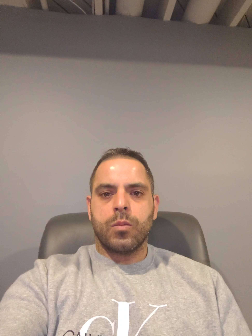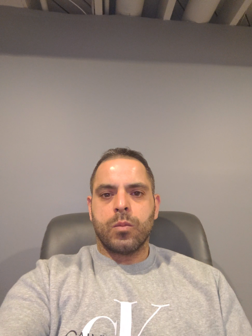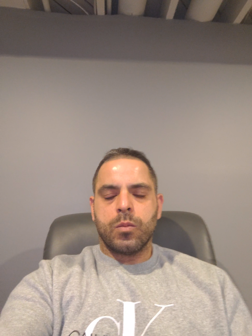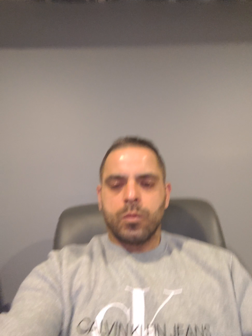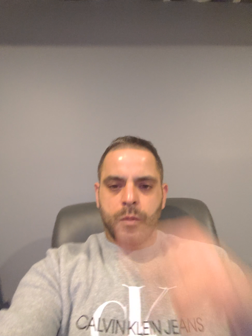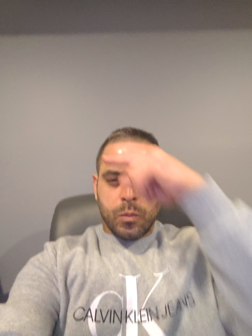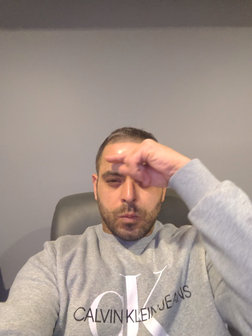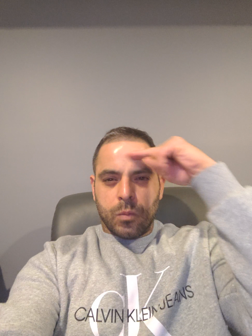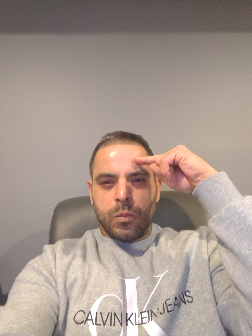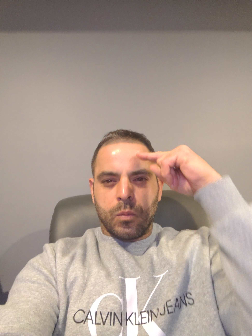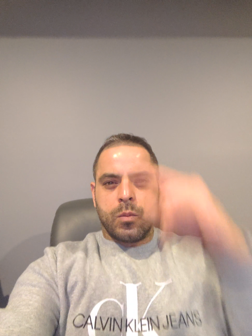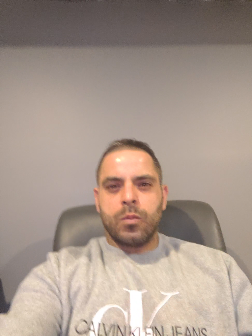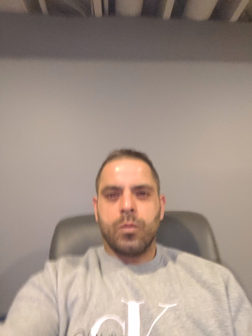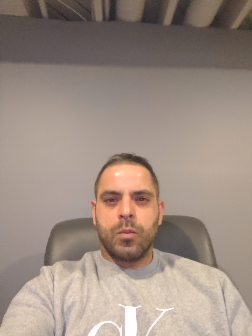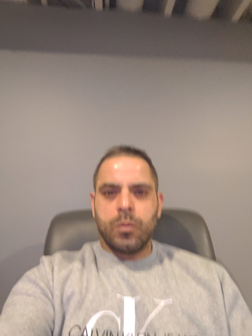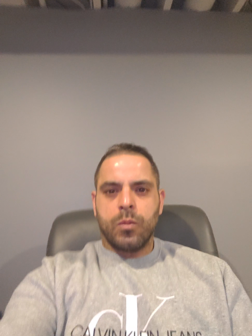black